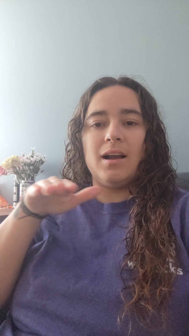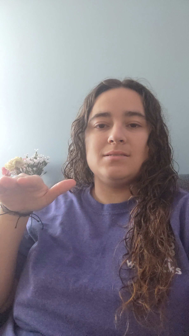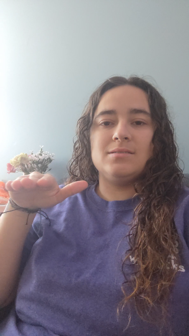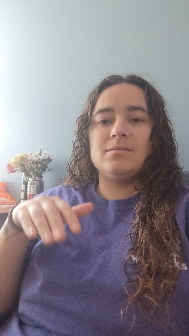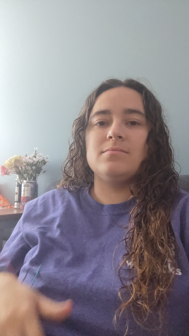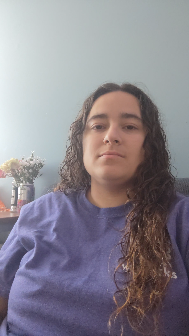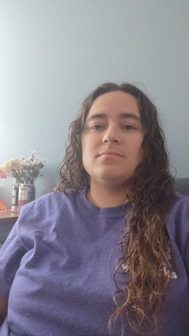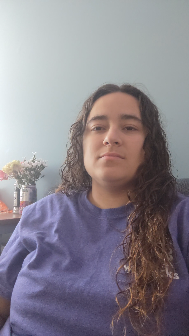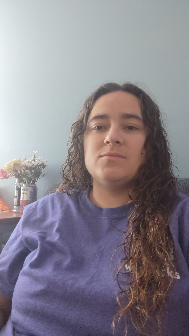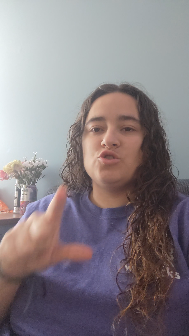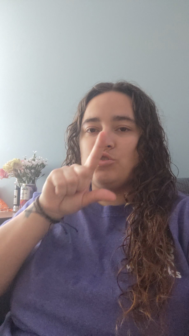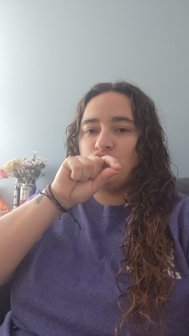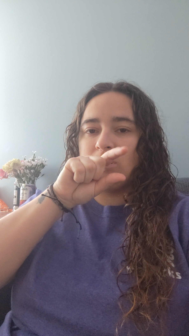chicken